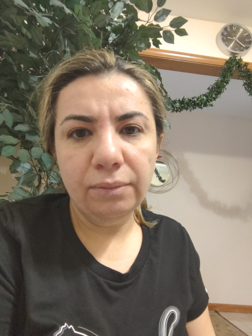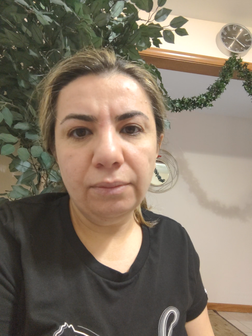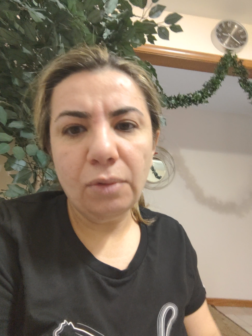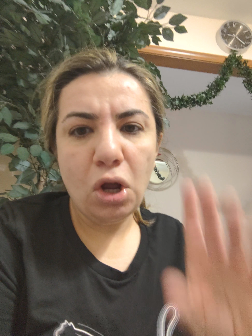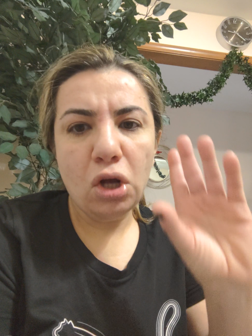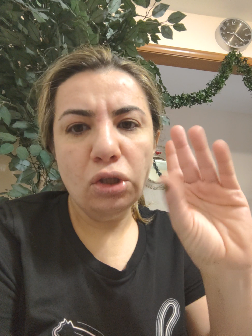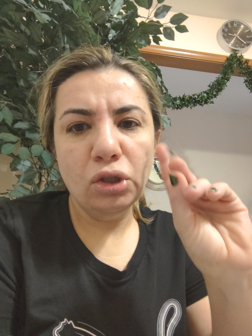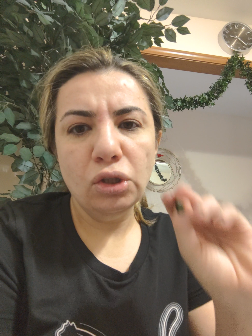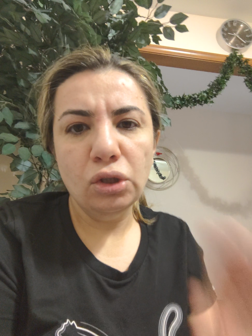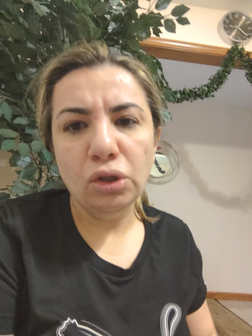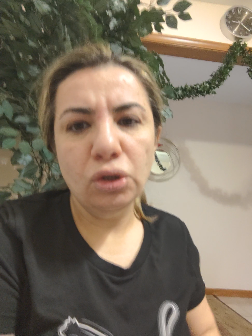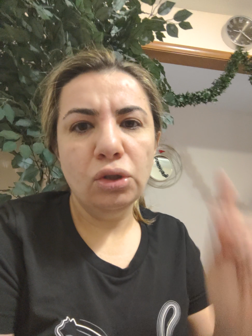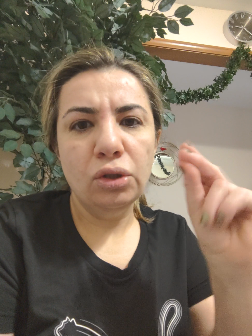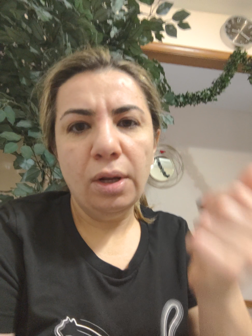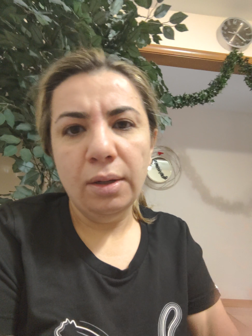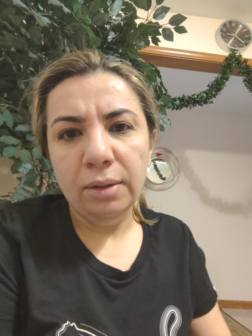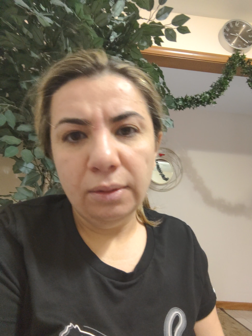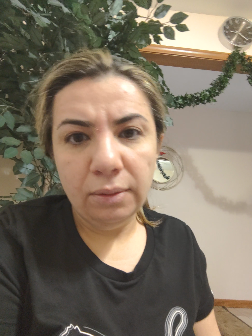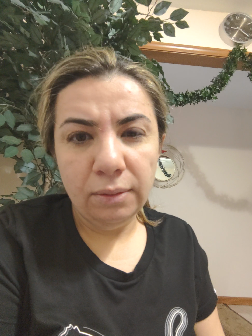dog